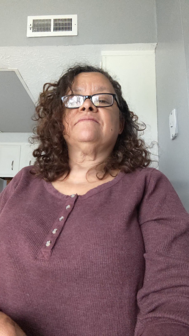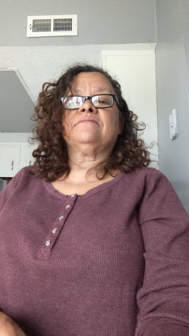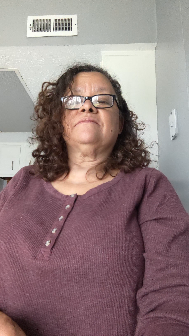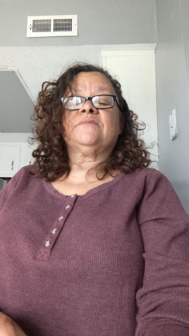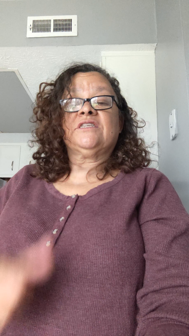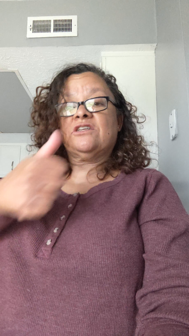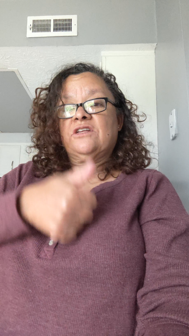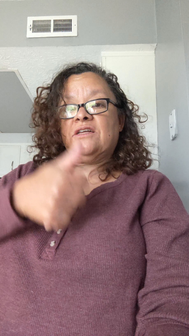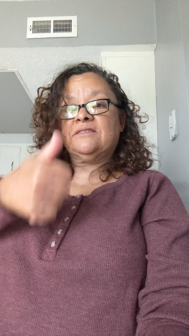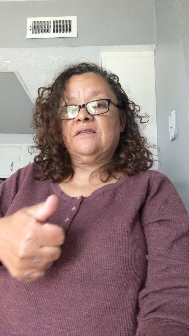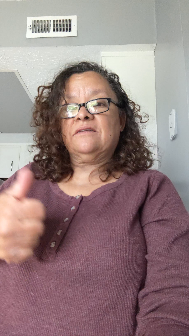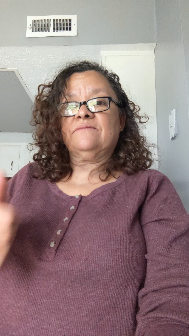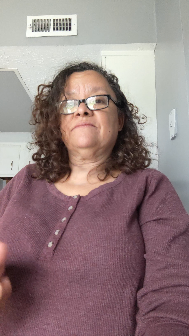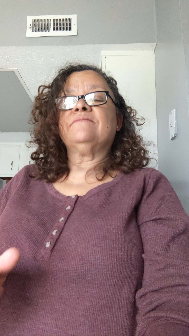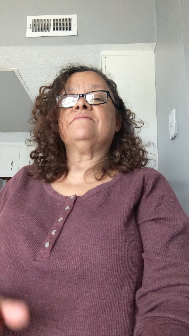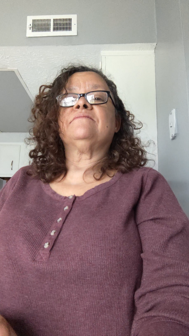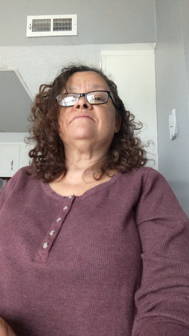each